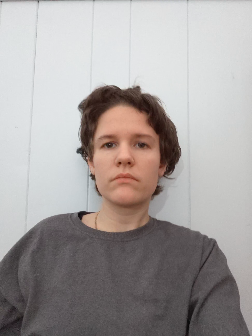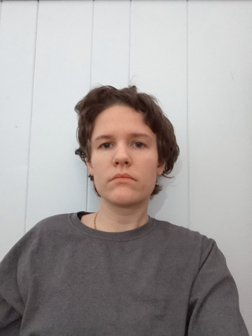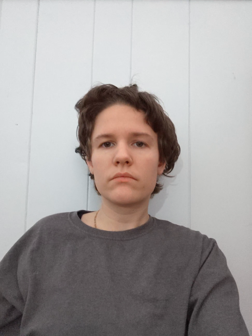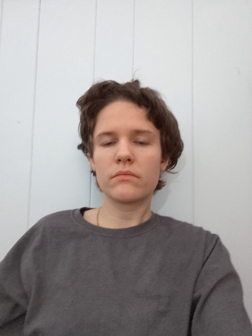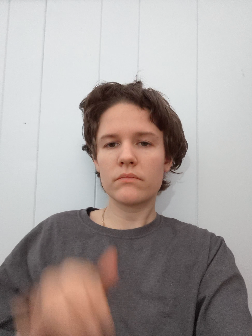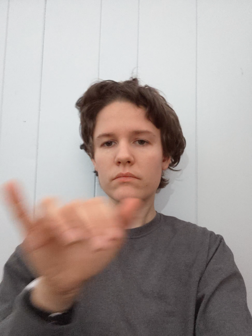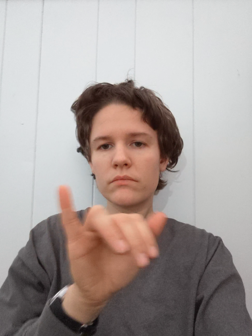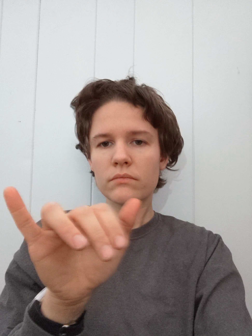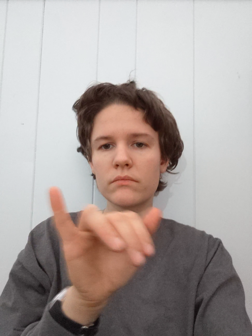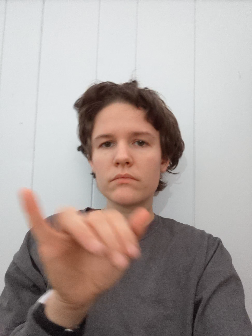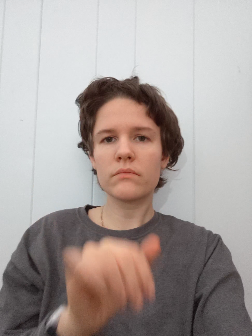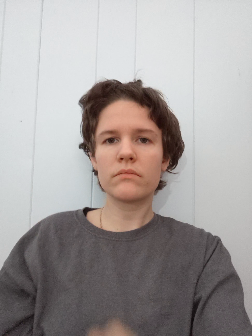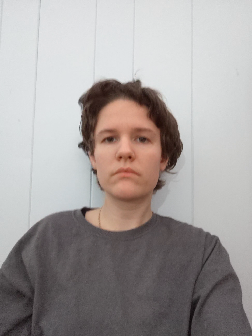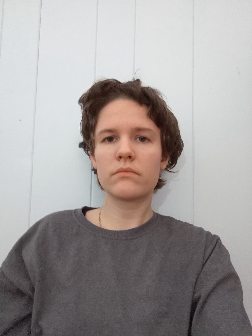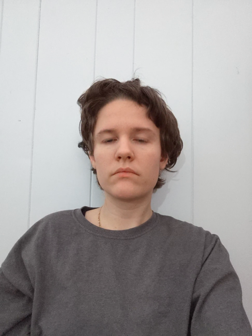same